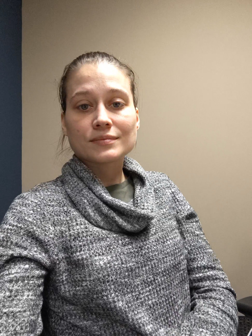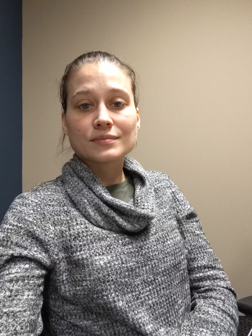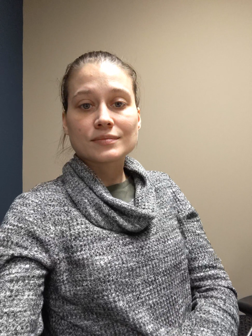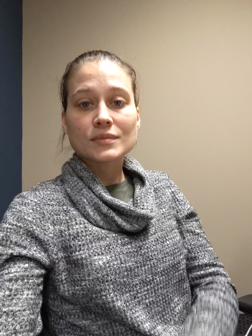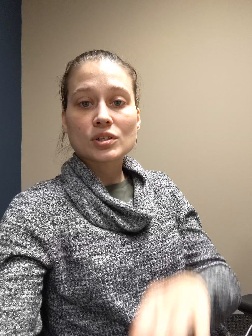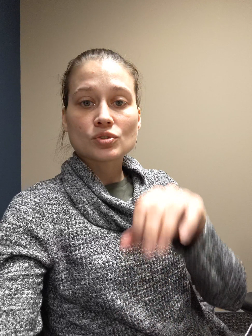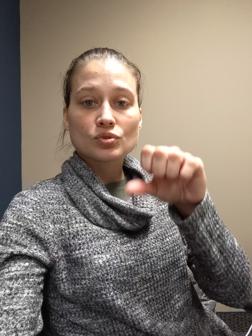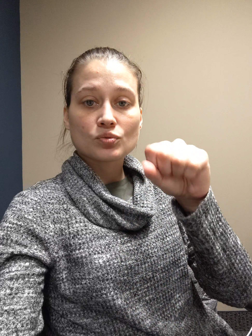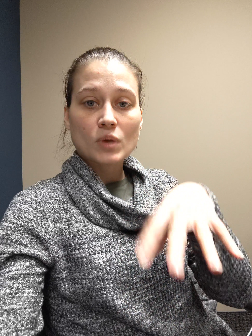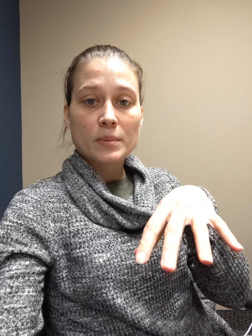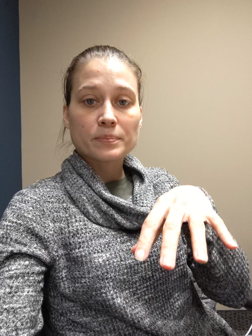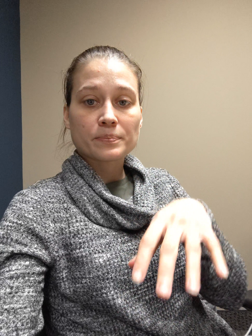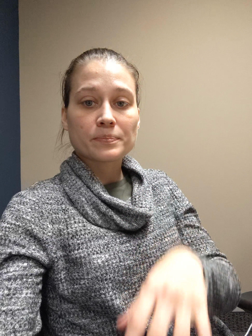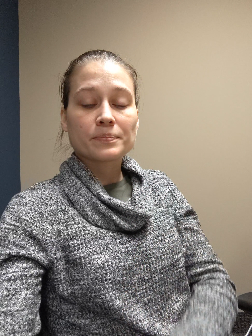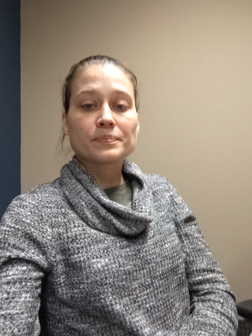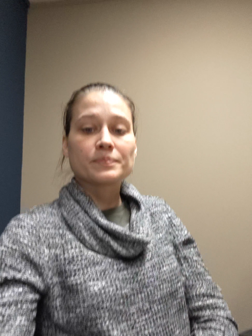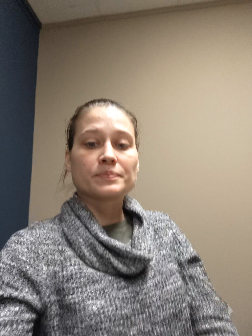drop